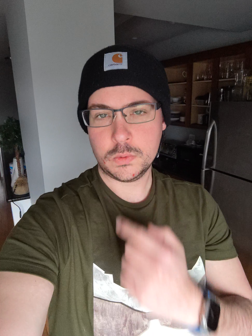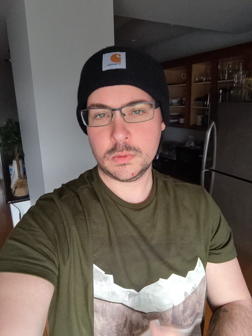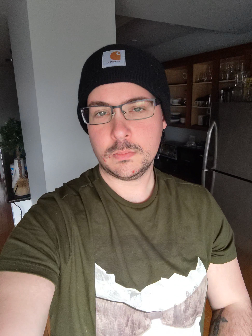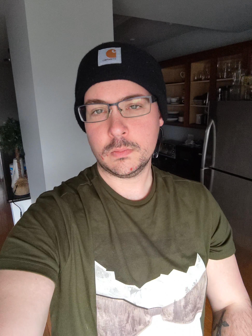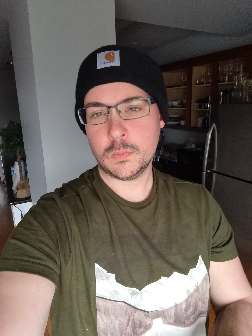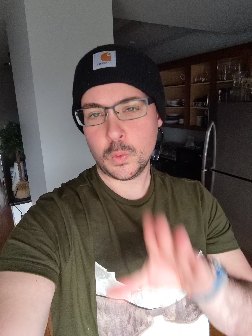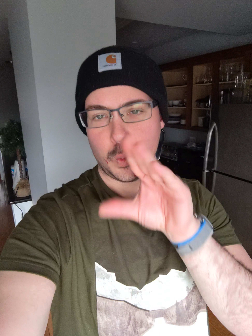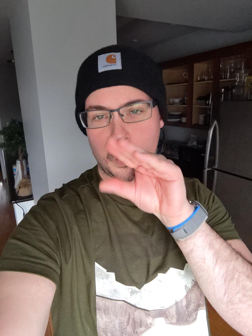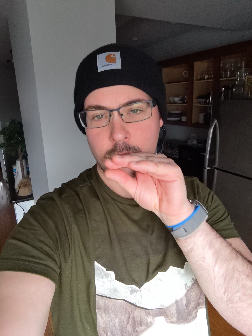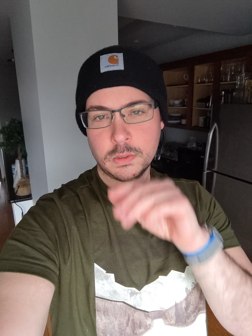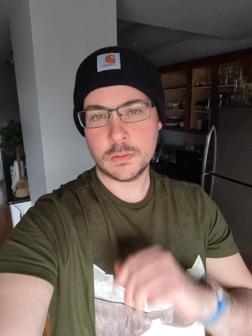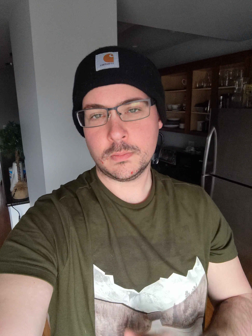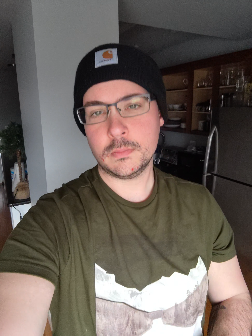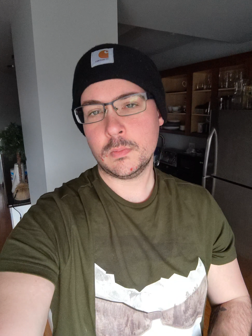goose